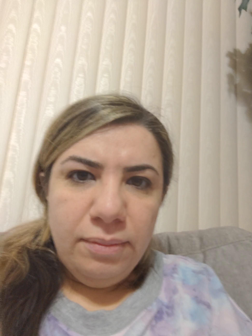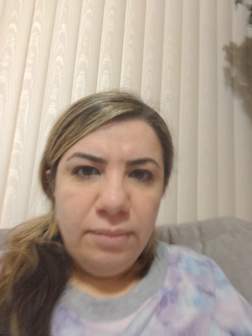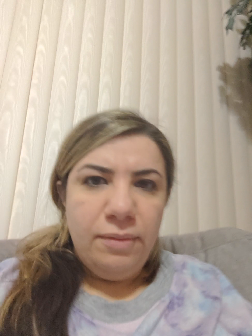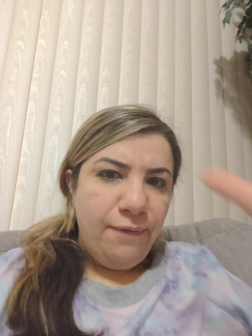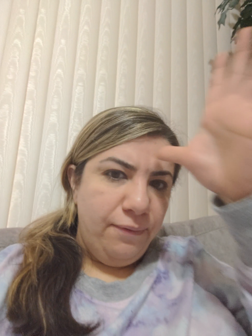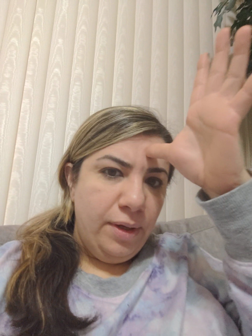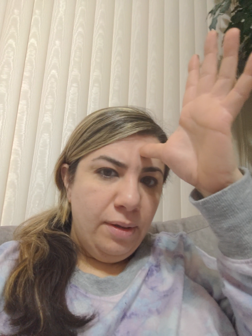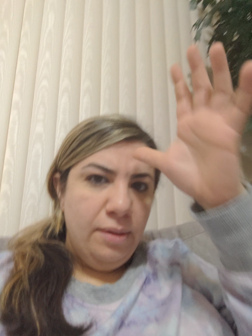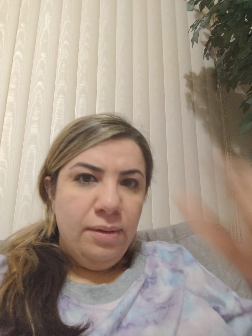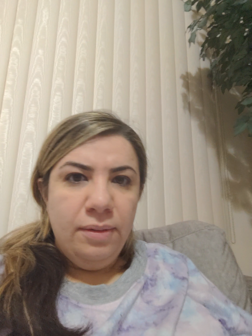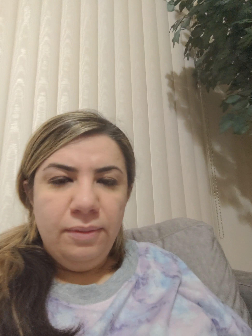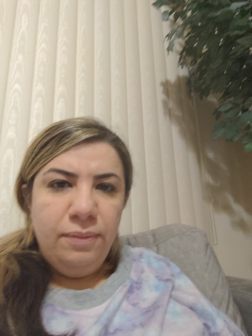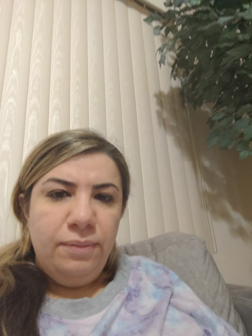dad